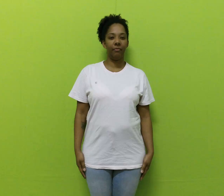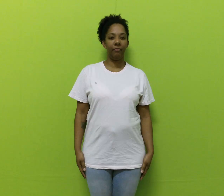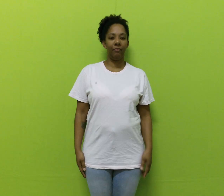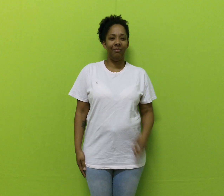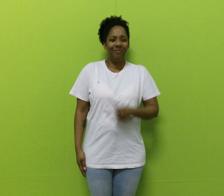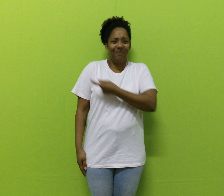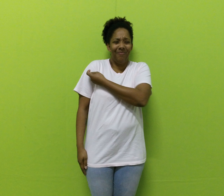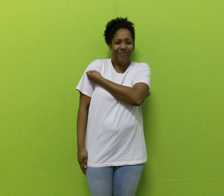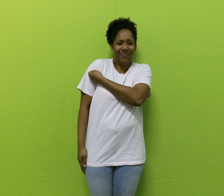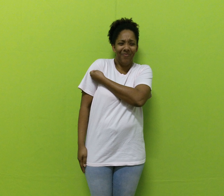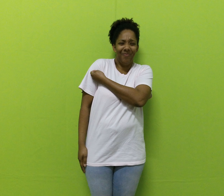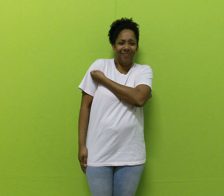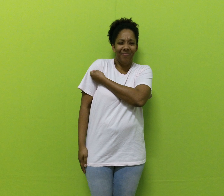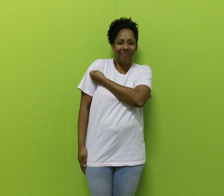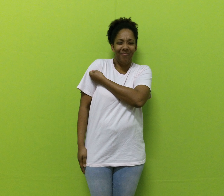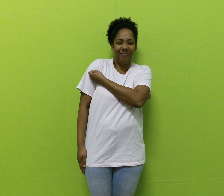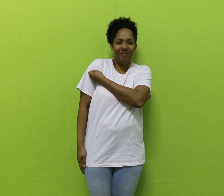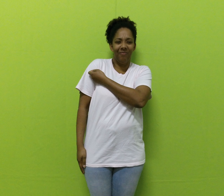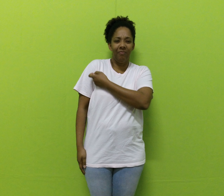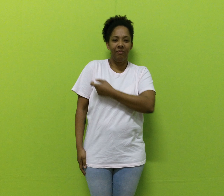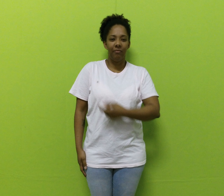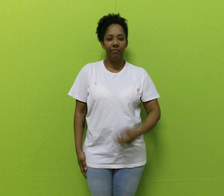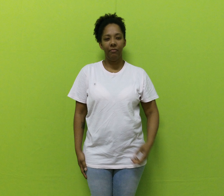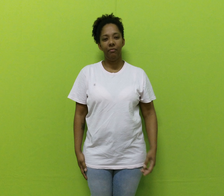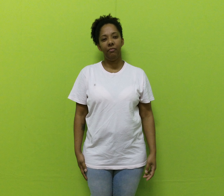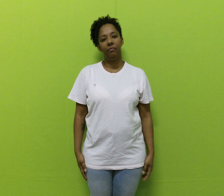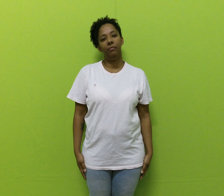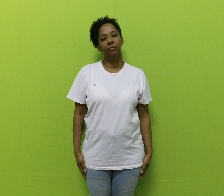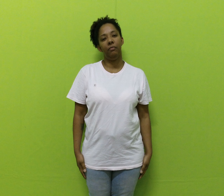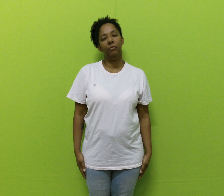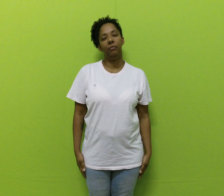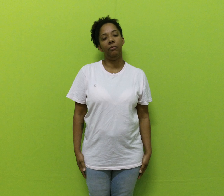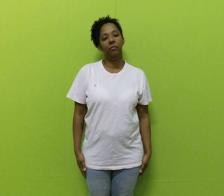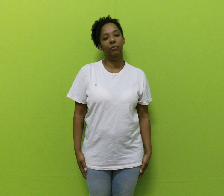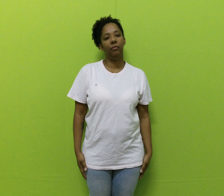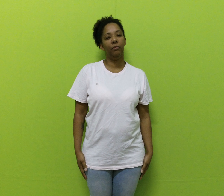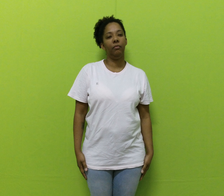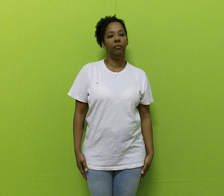vacina